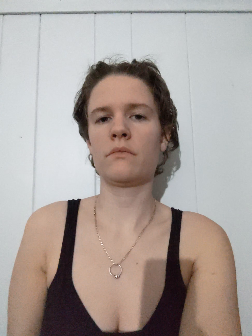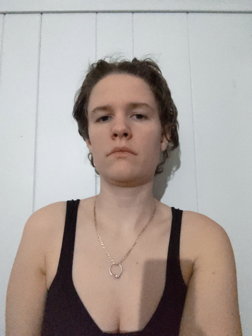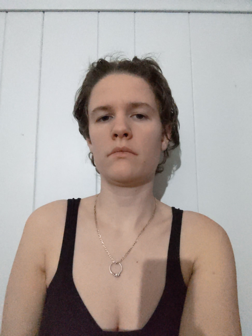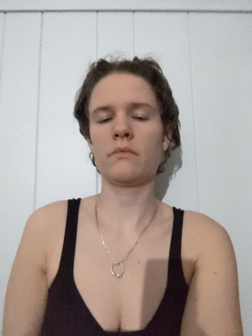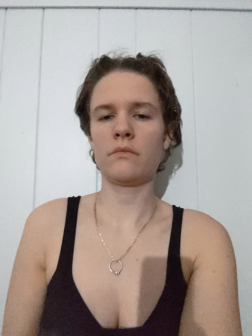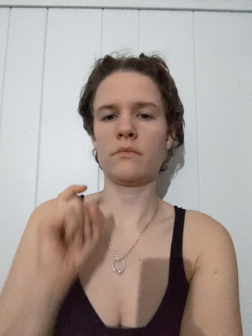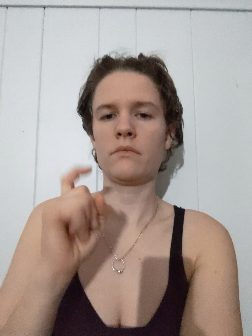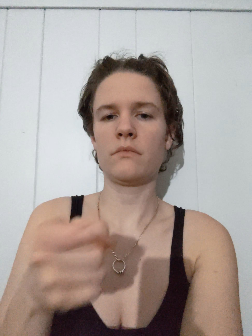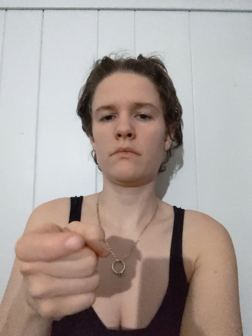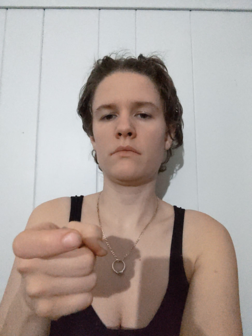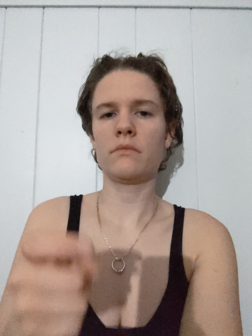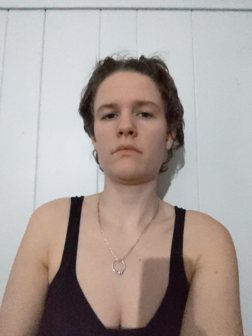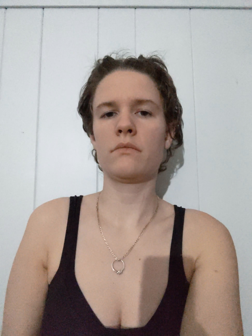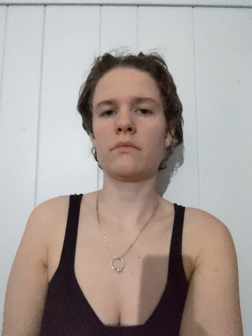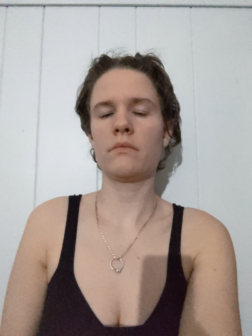gift